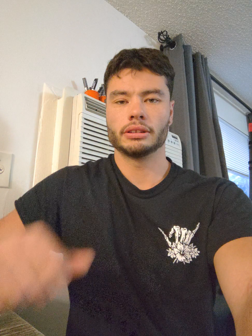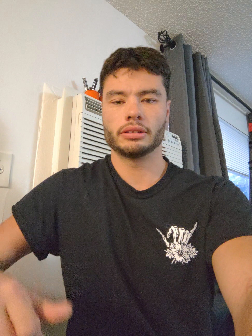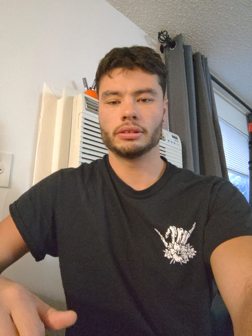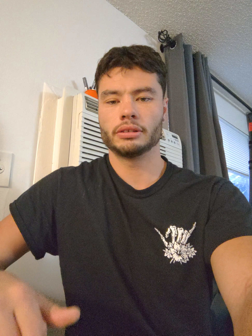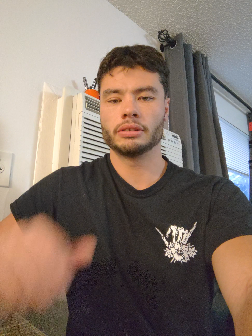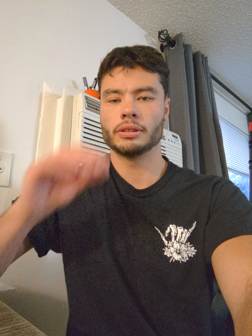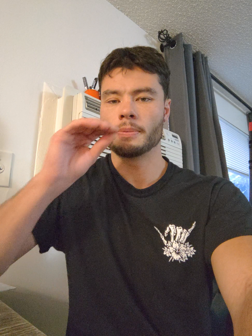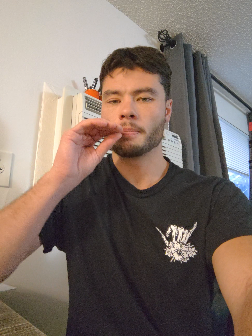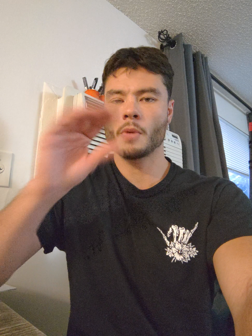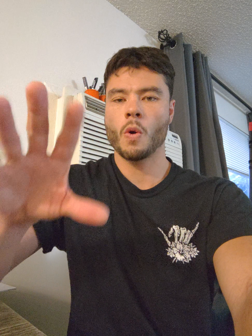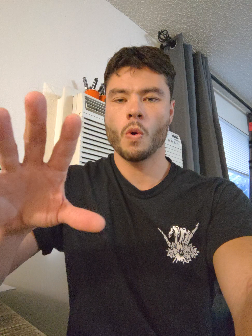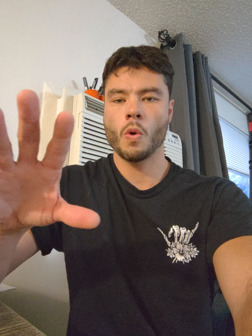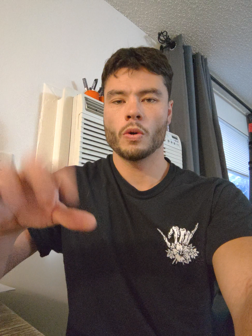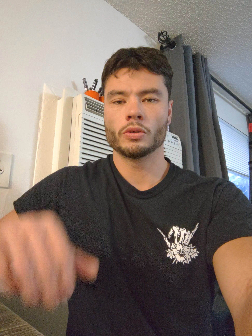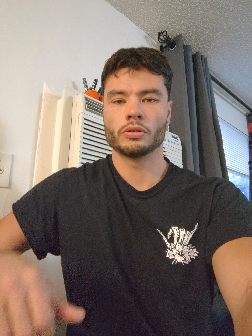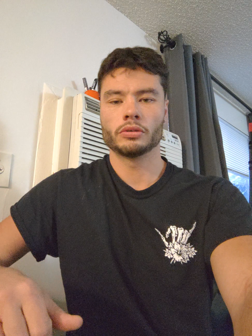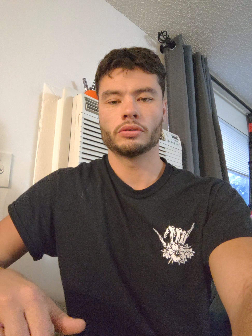blow